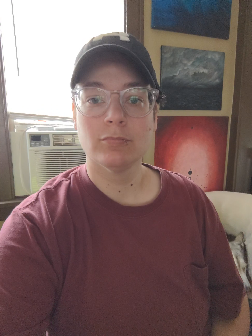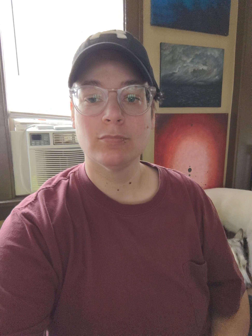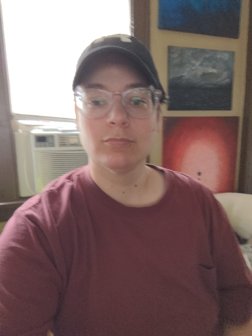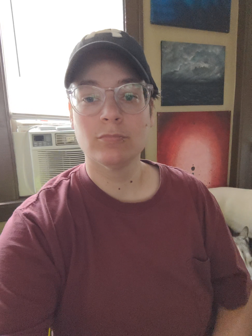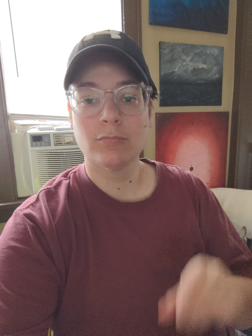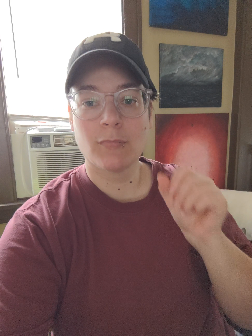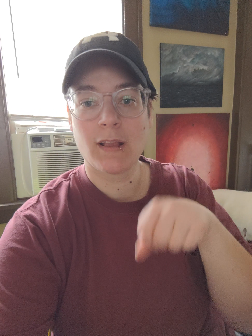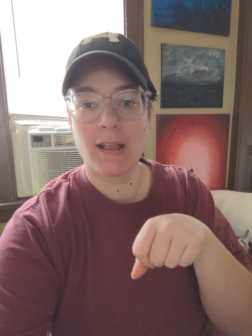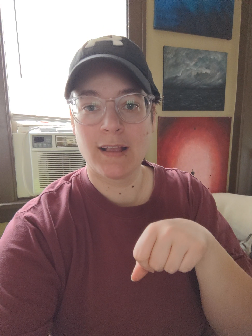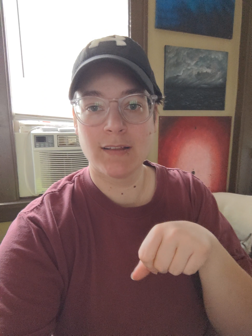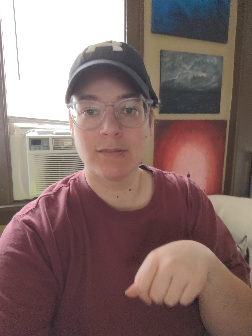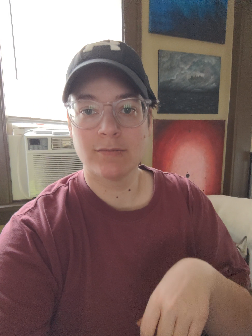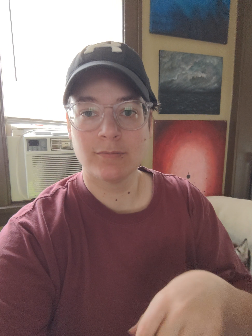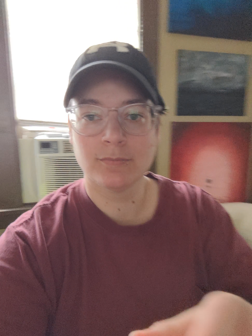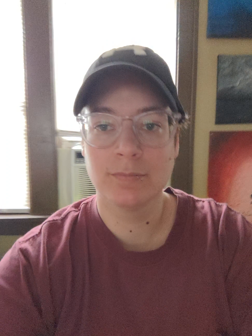can